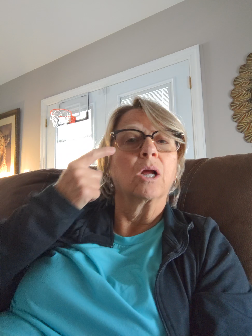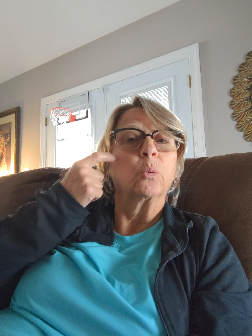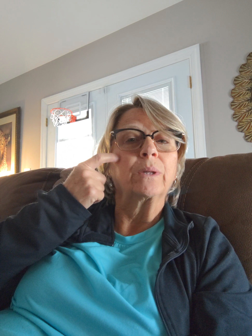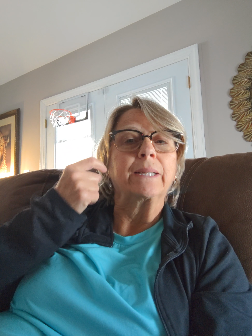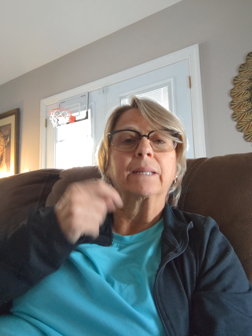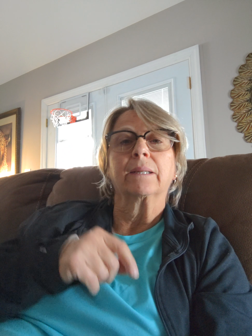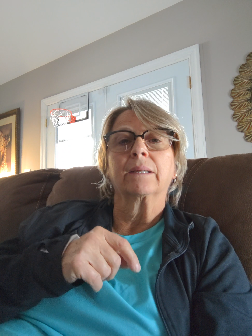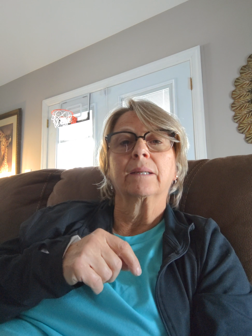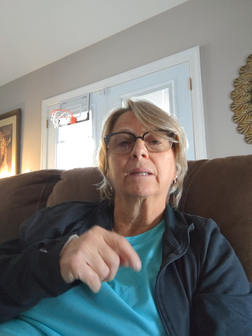owie